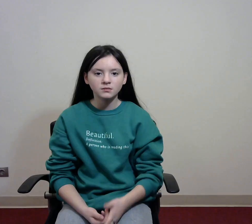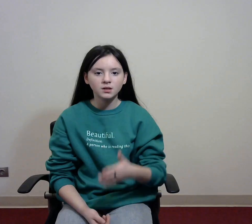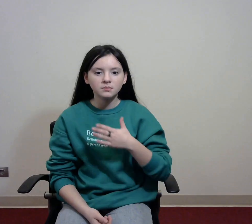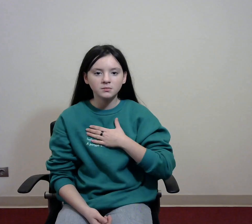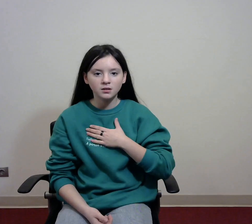mən